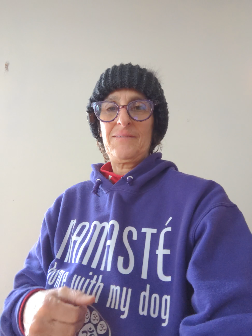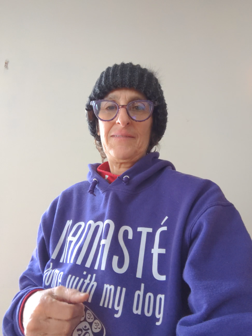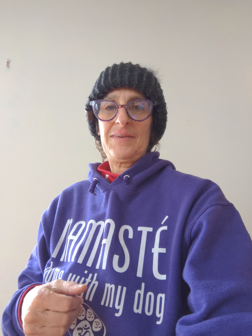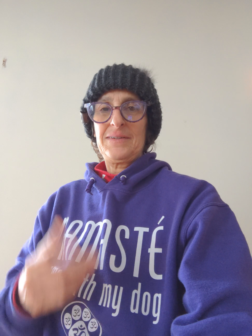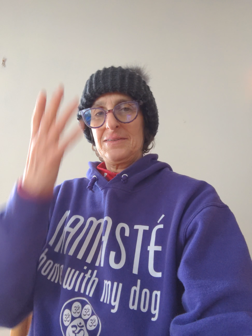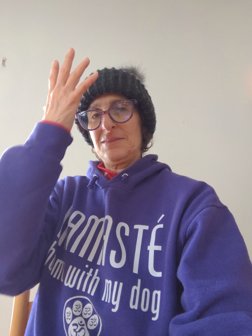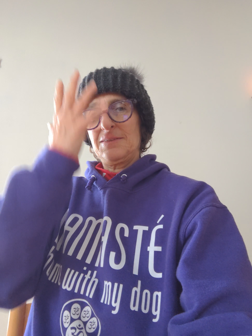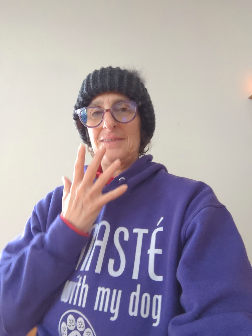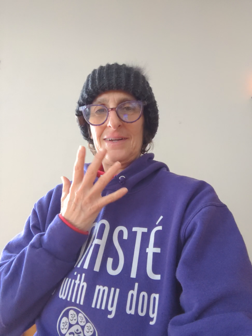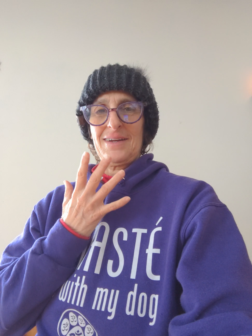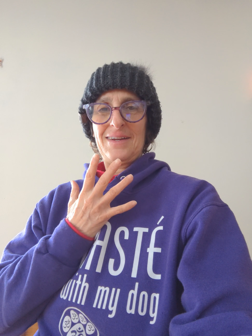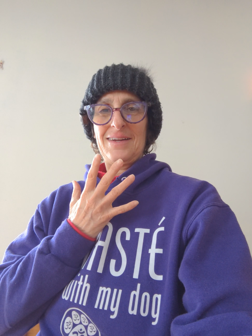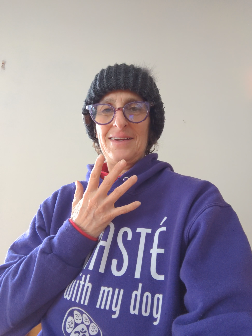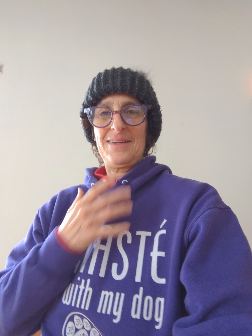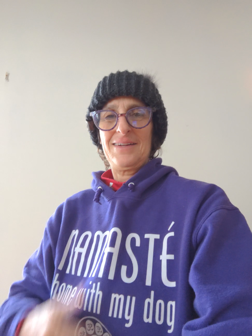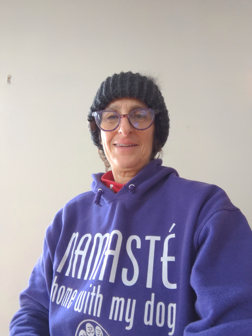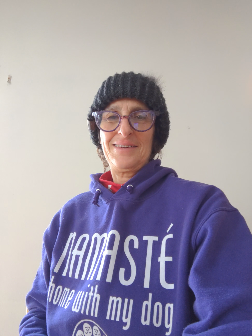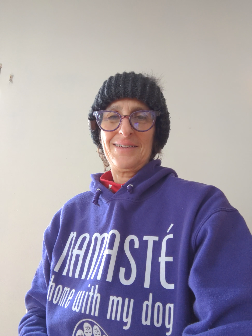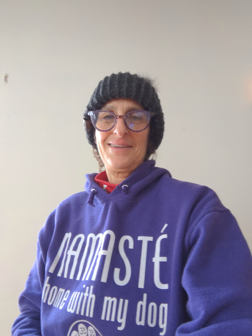sad